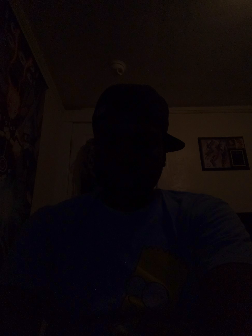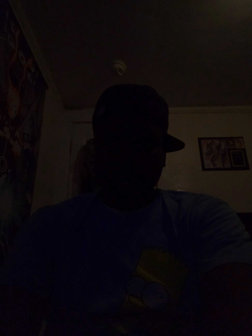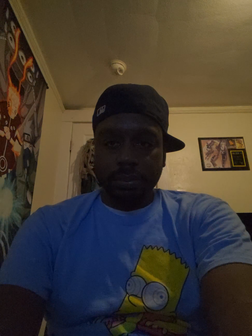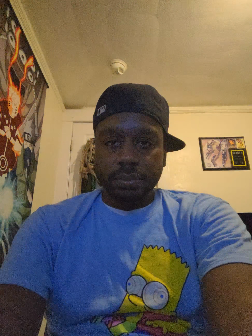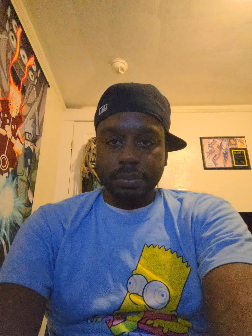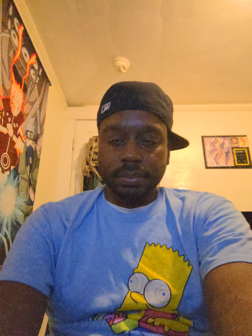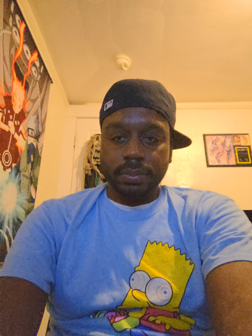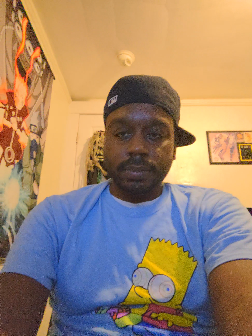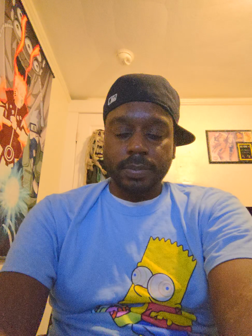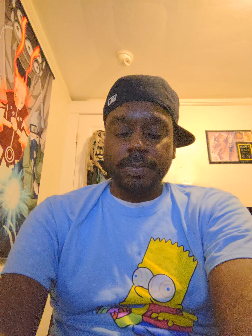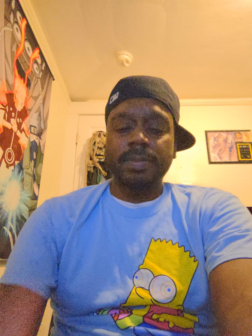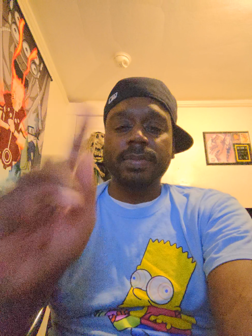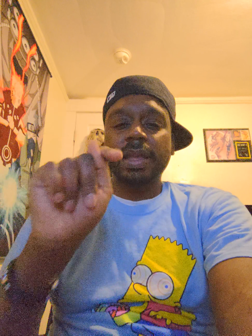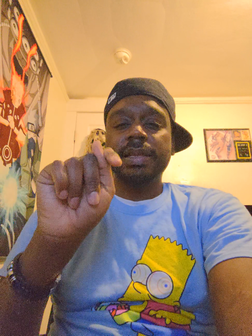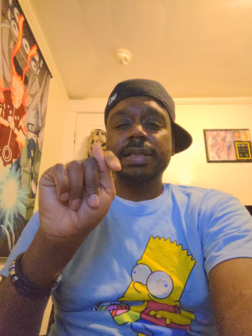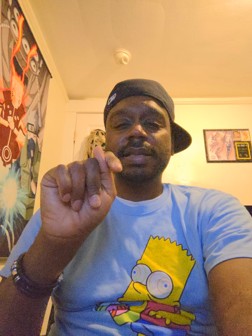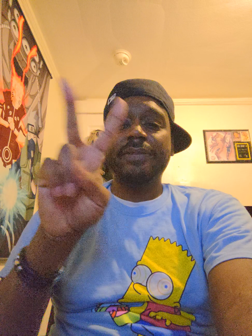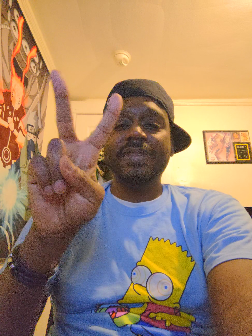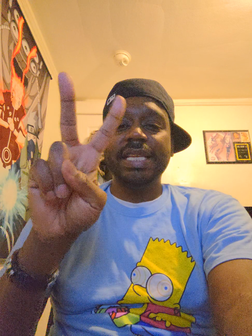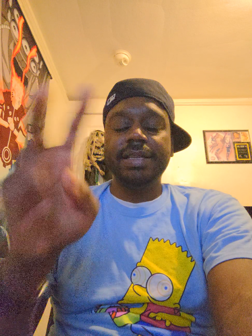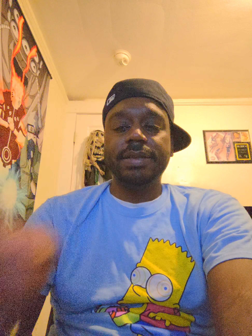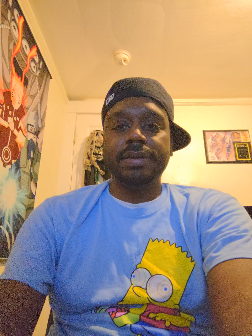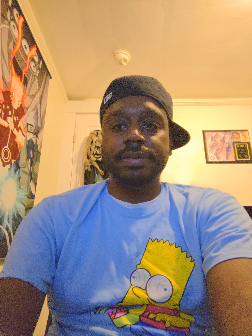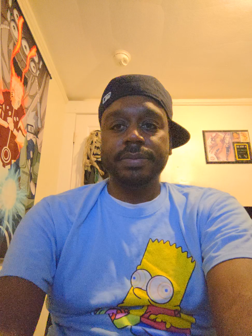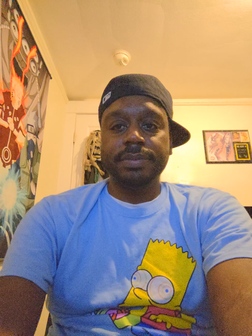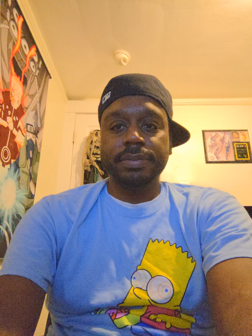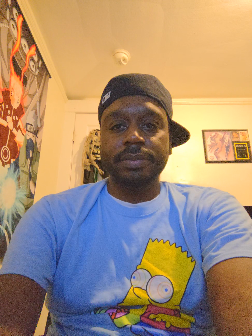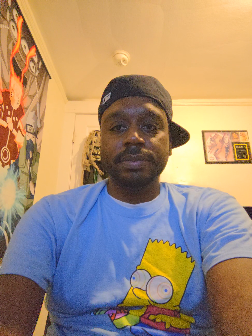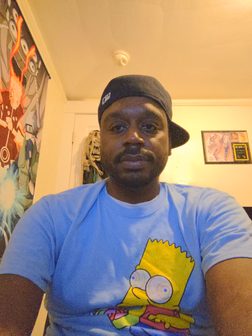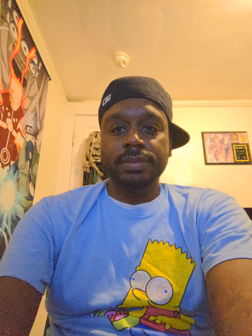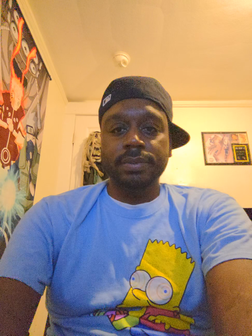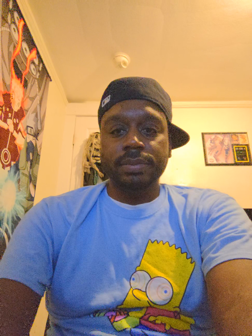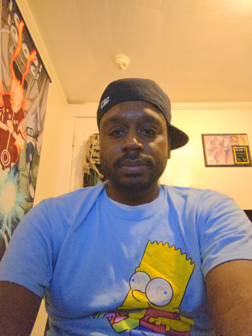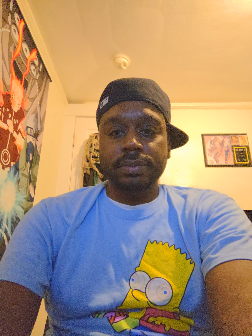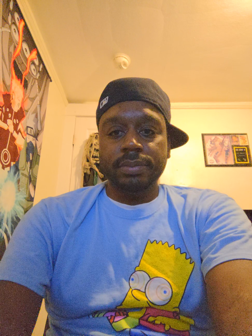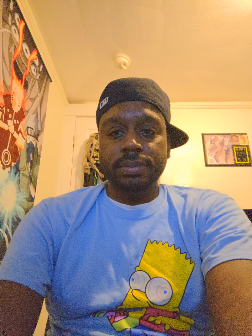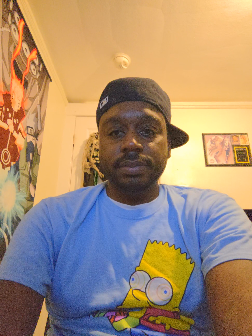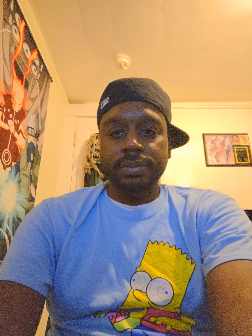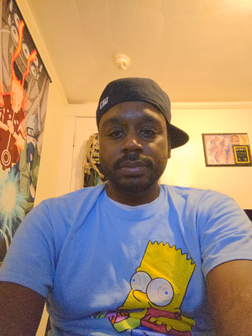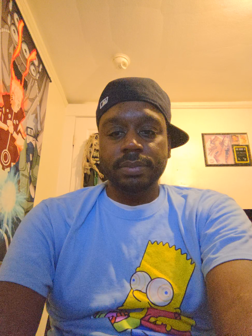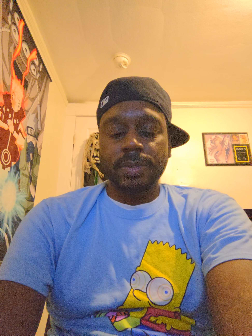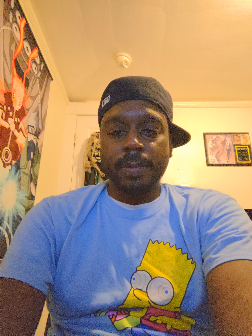TV